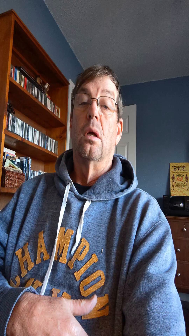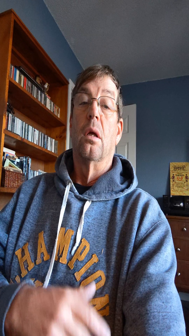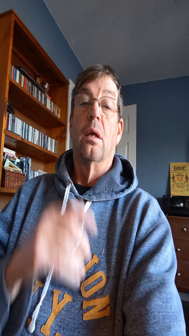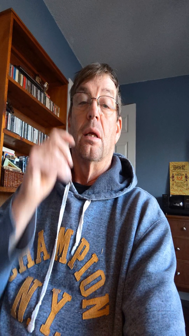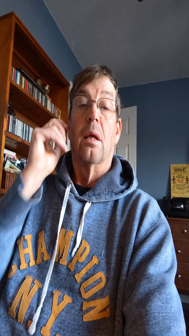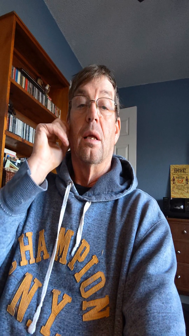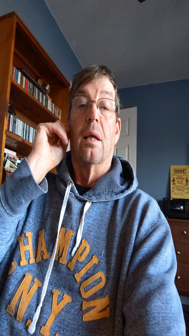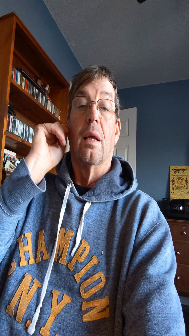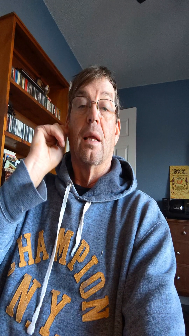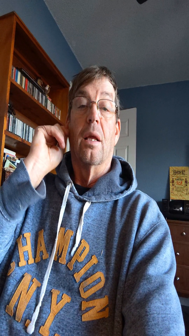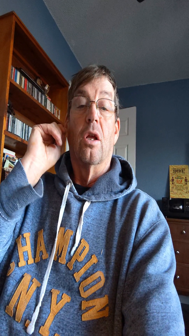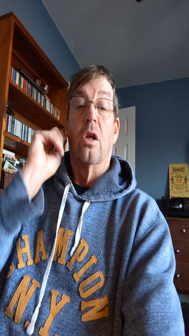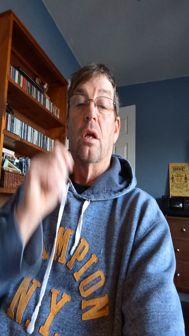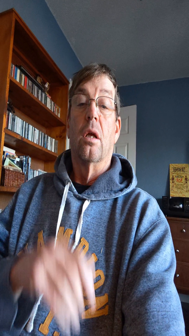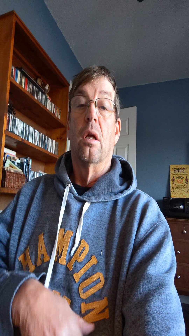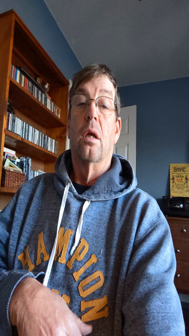ear